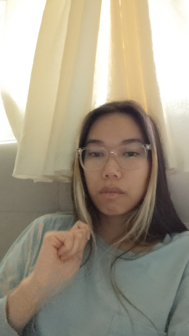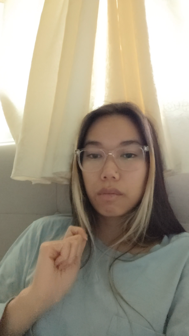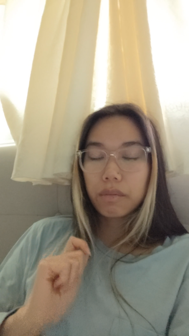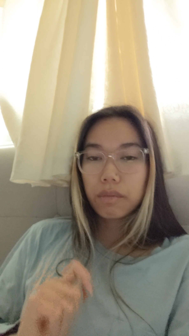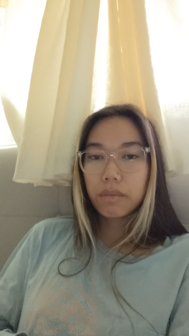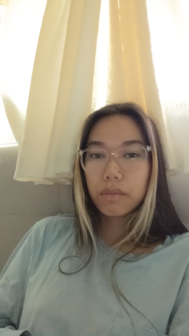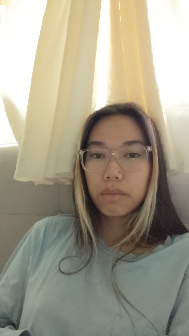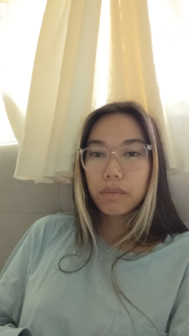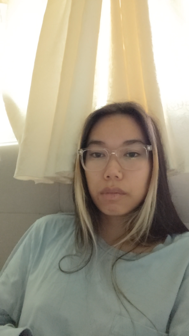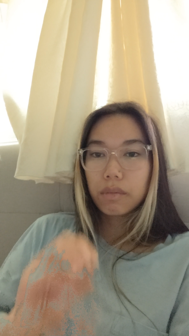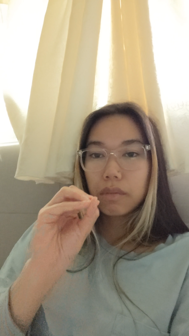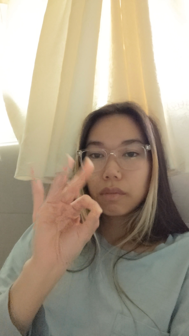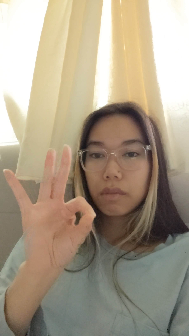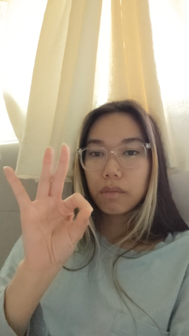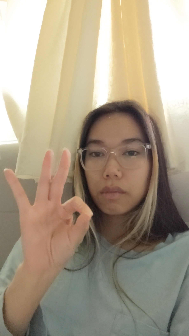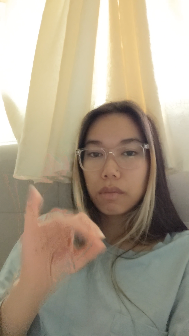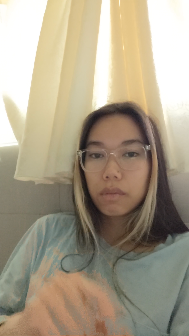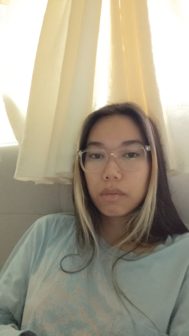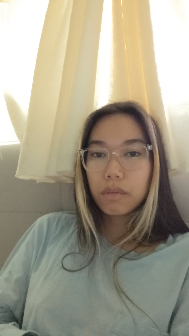of